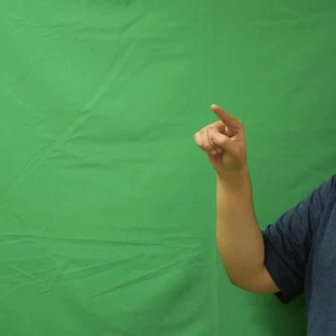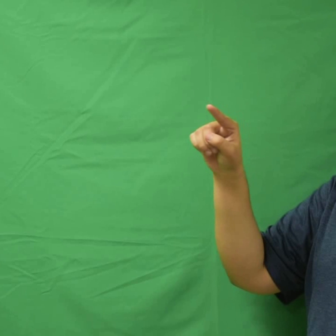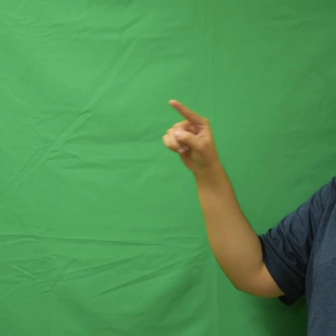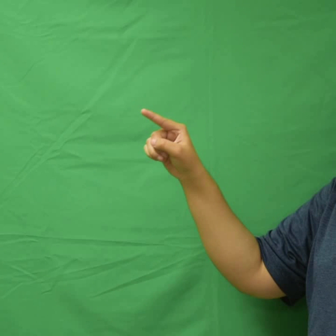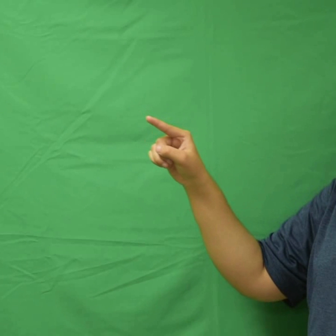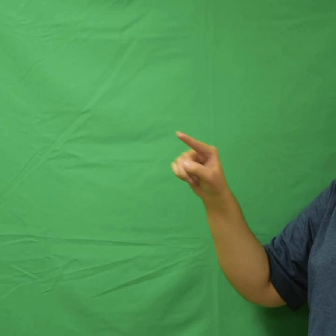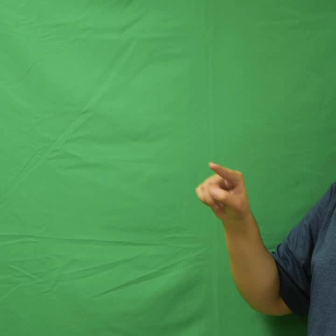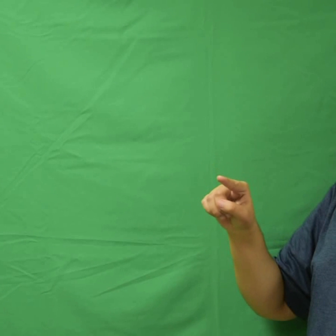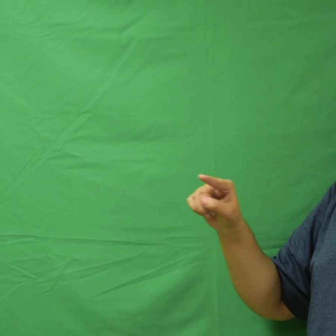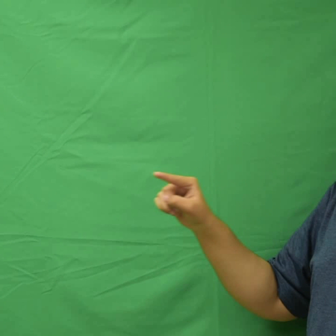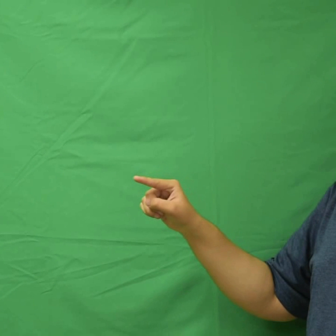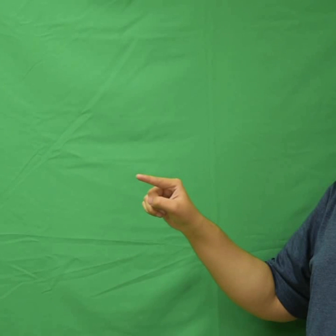Z